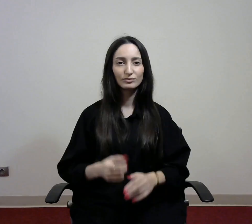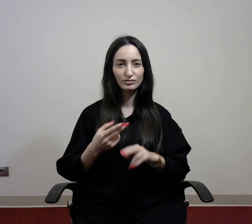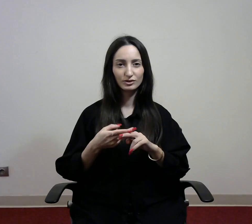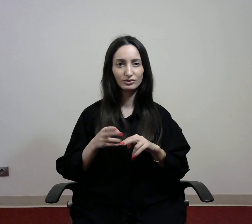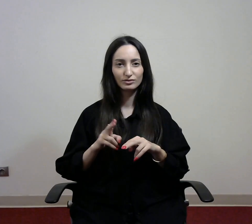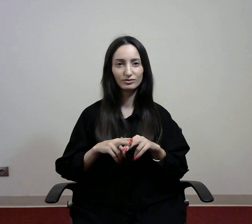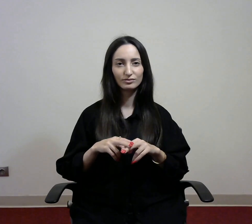bu